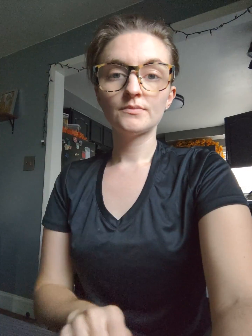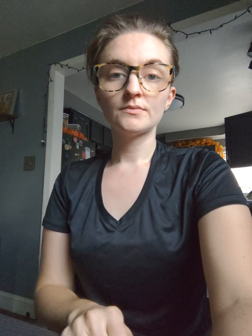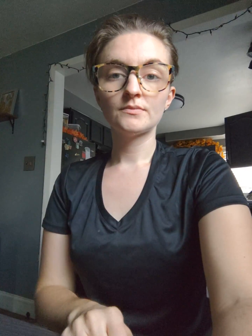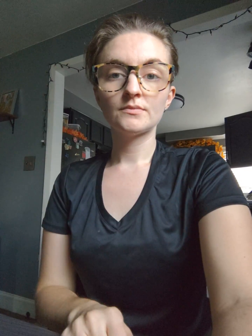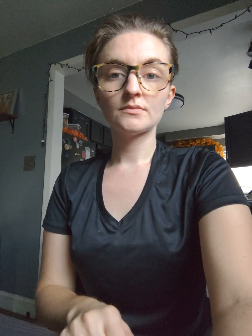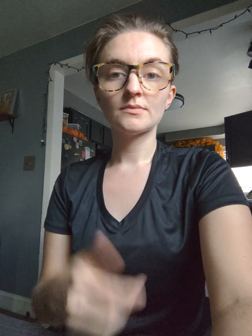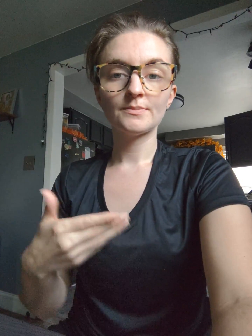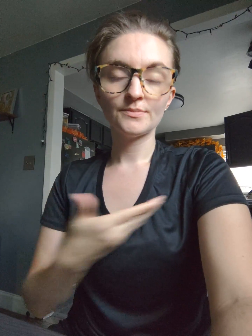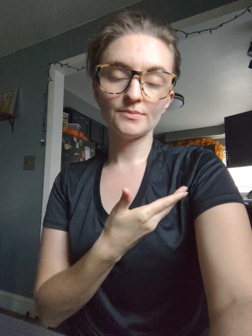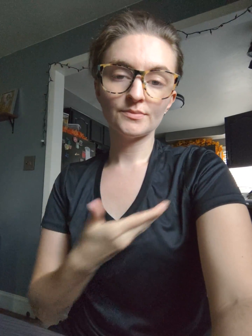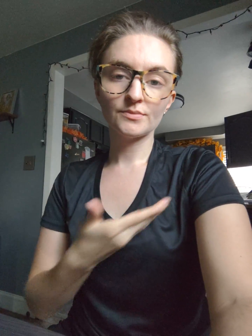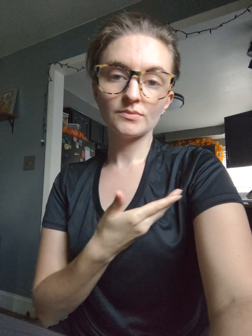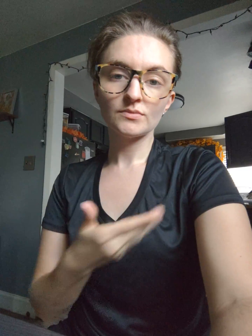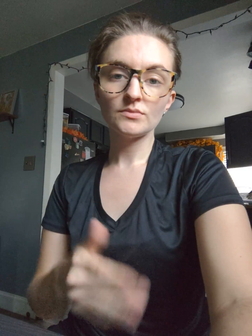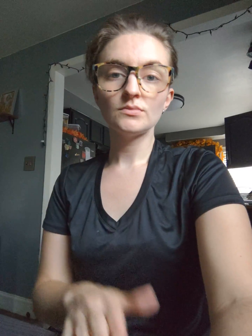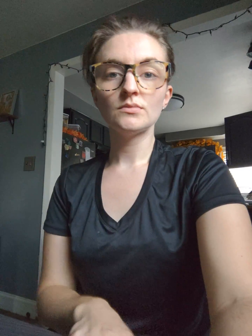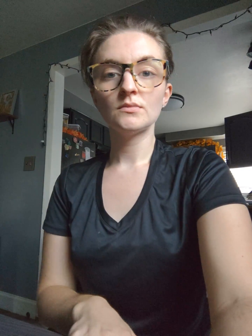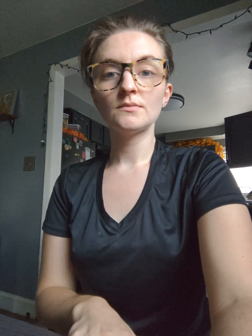baby